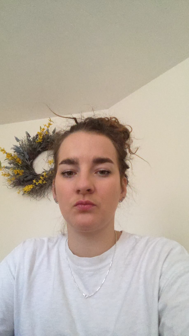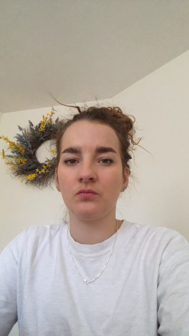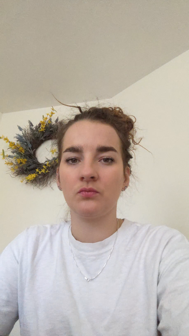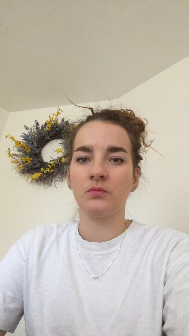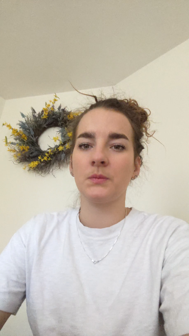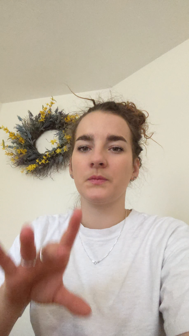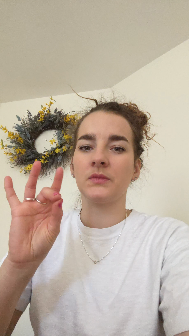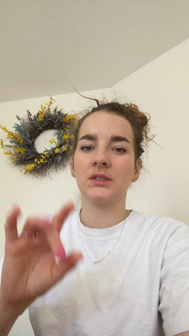pick